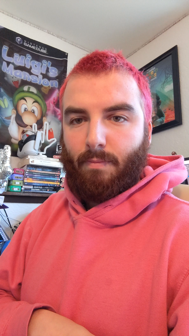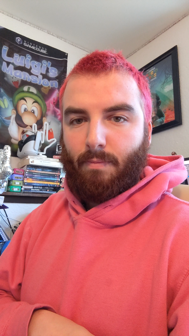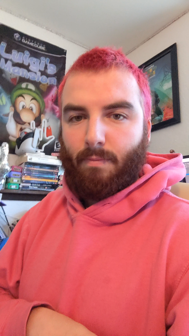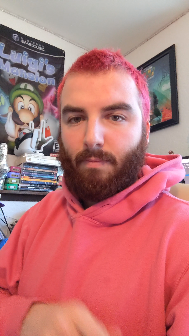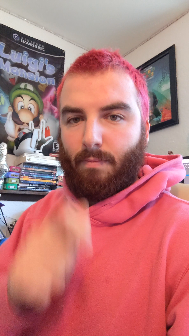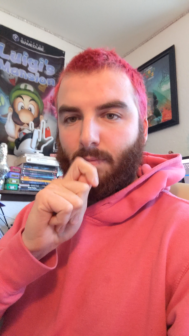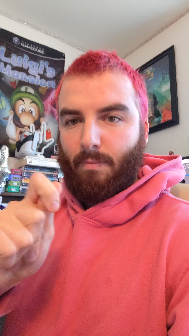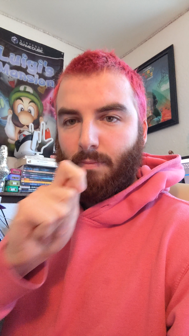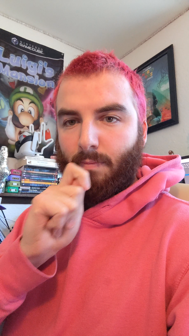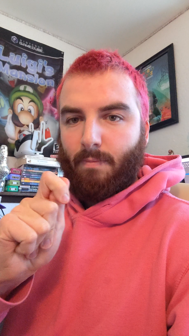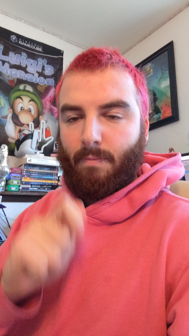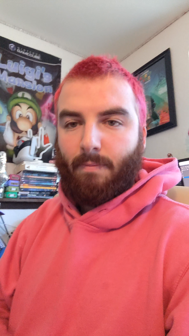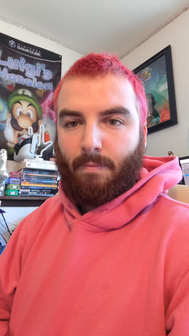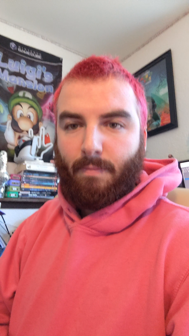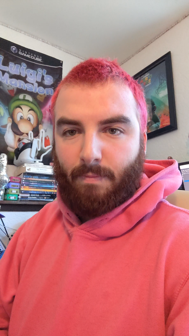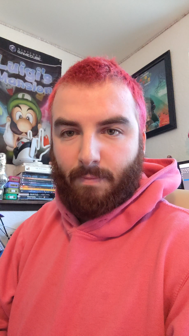popsicle